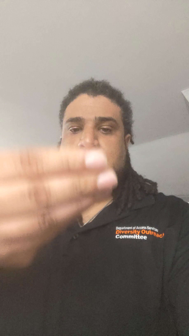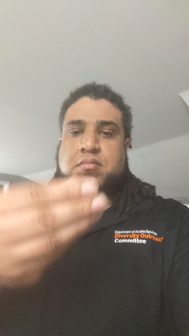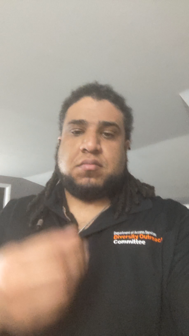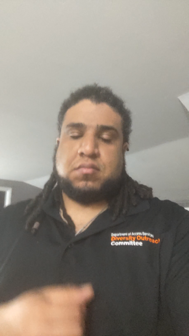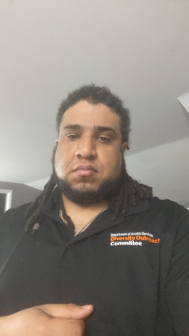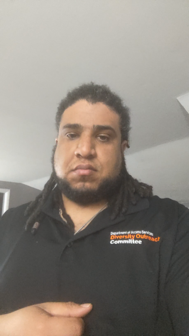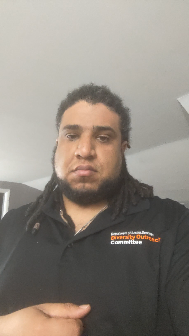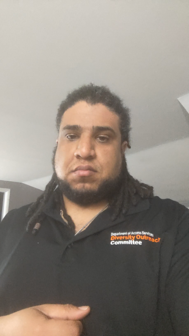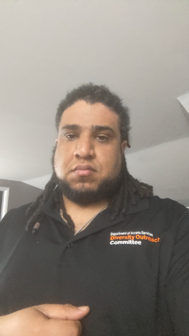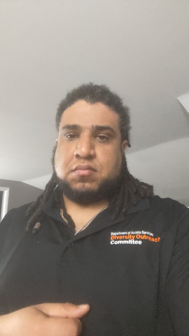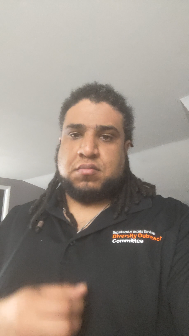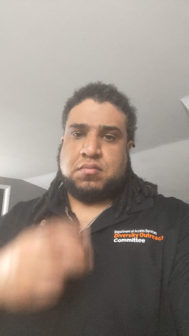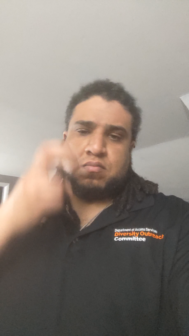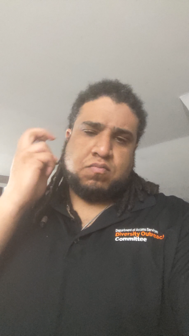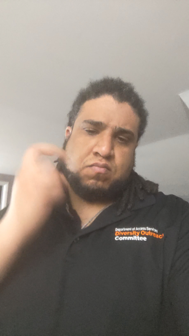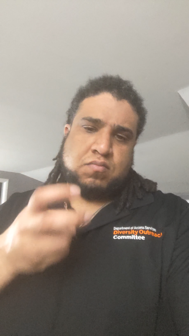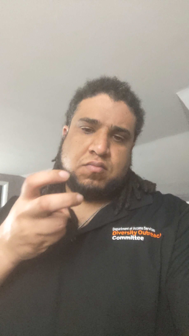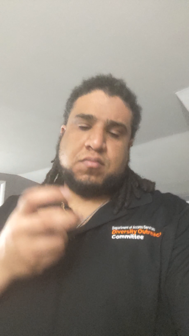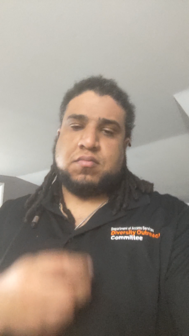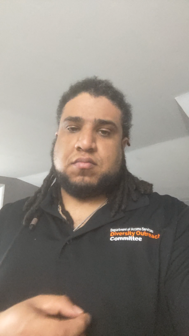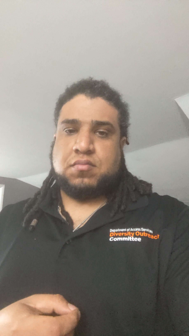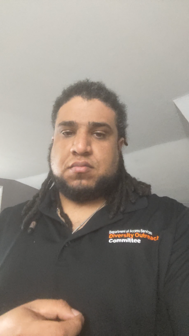hard